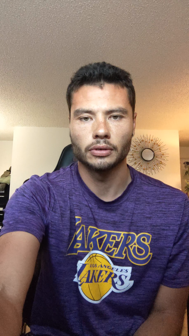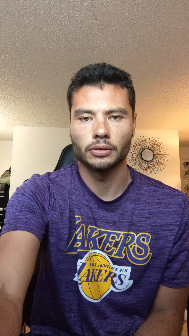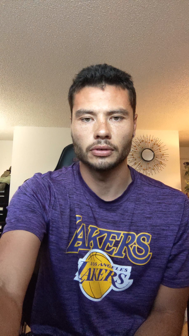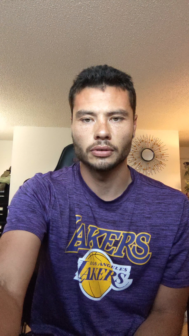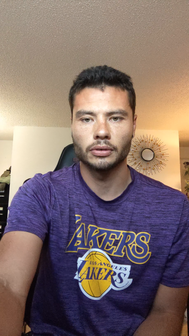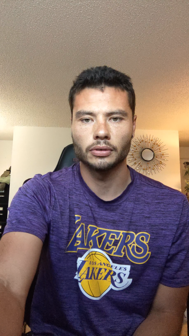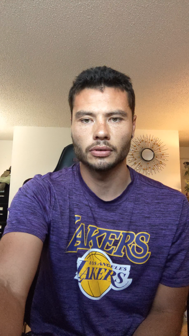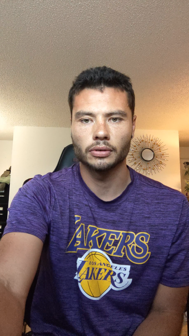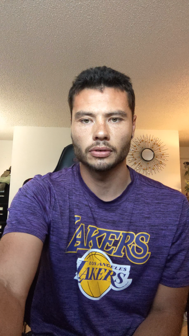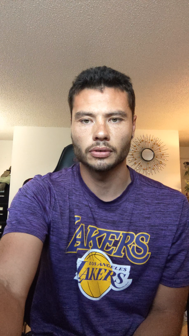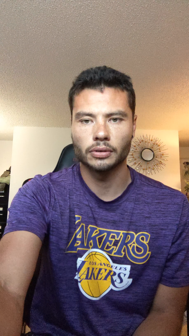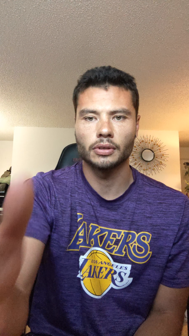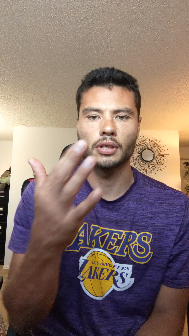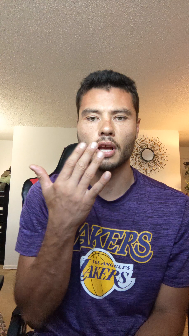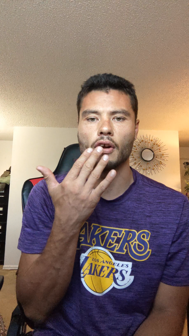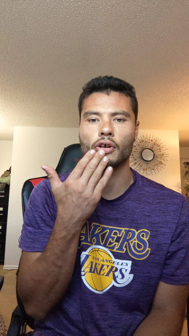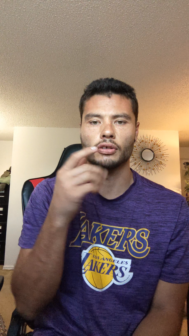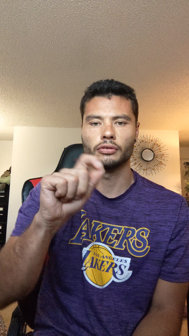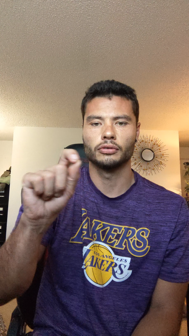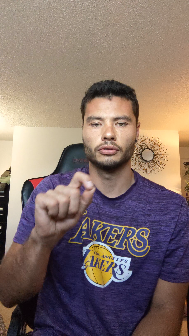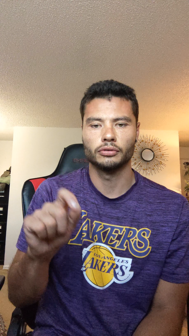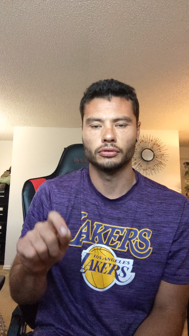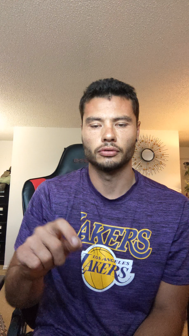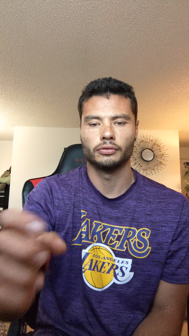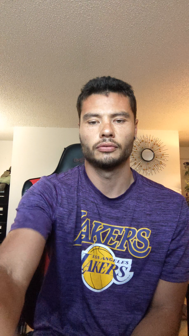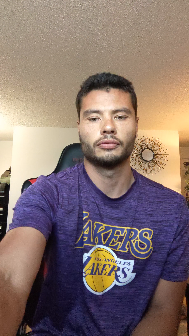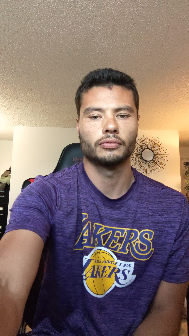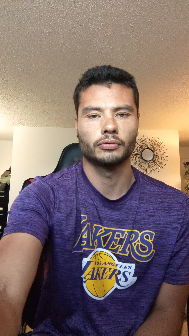crayon